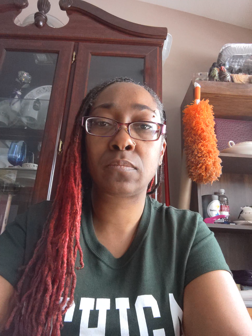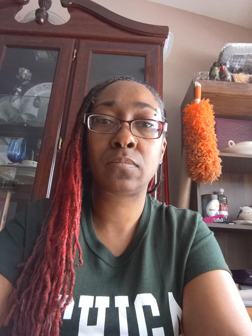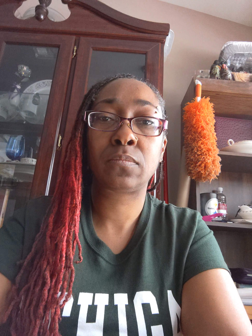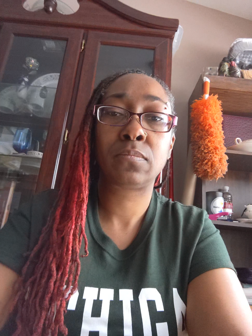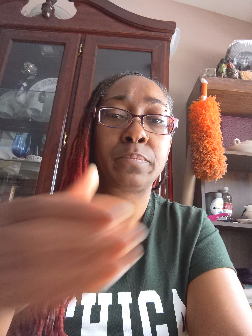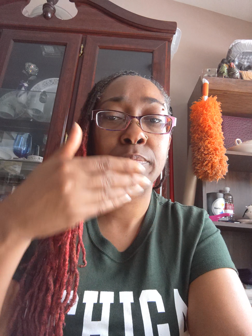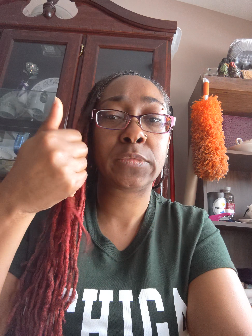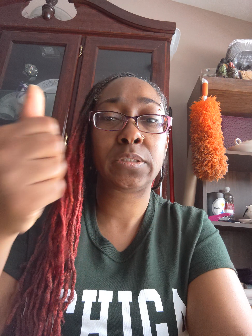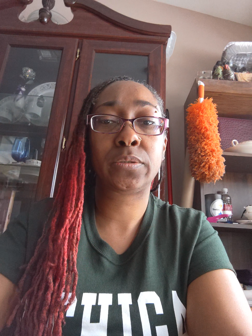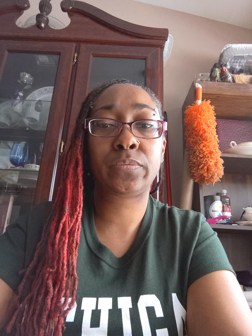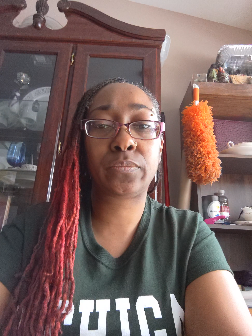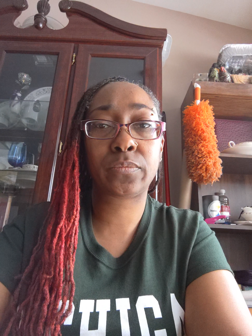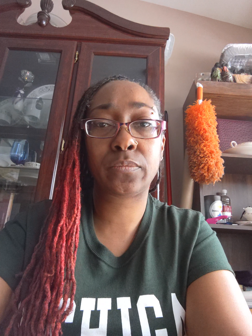better